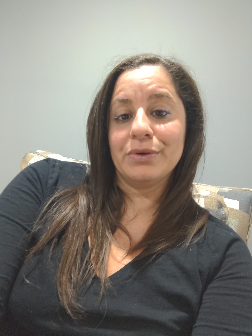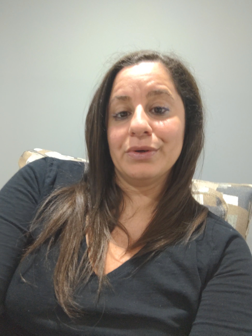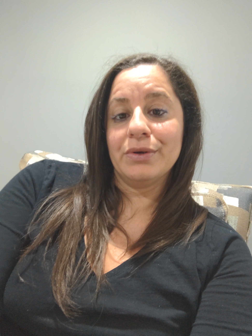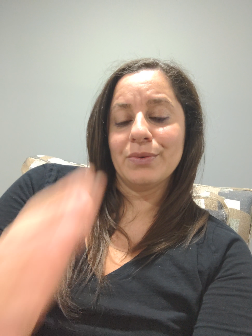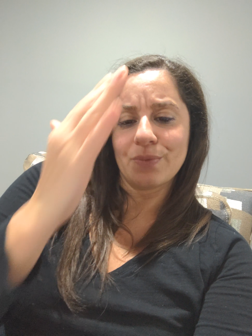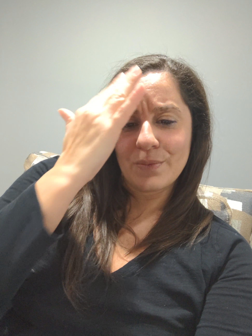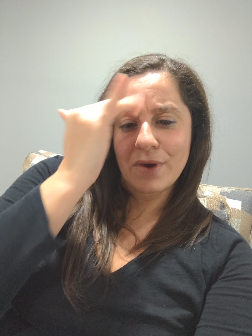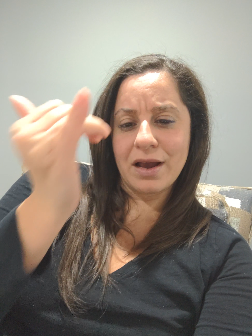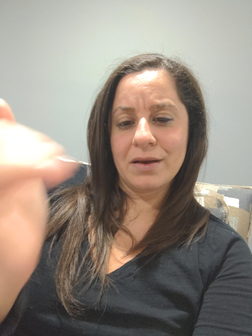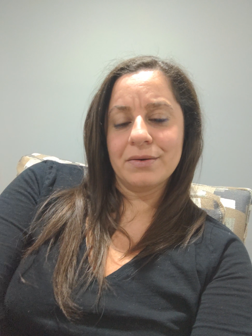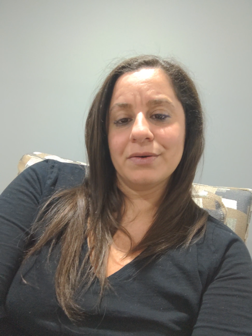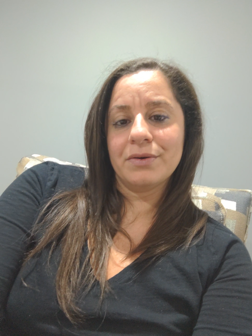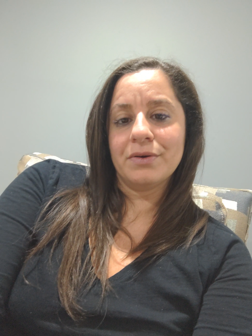why